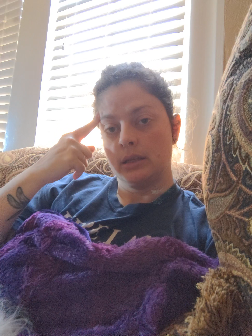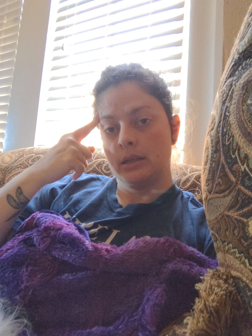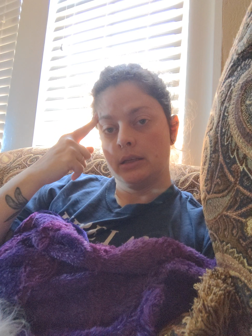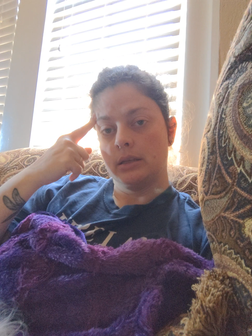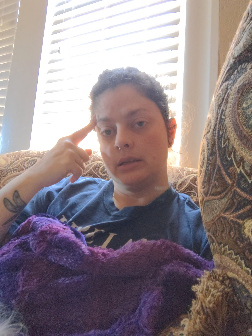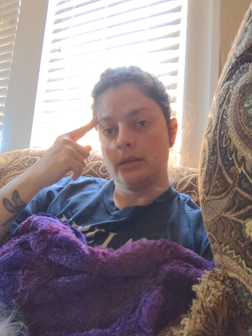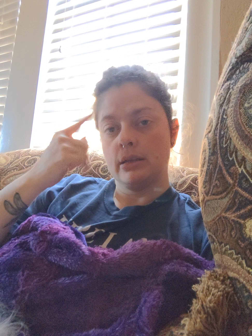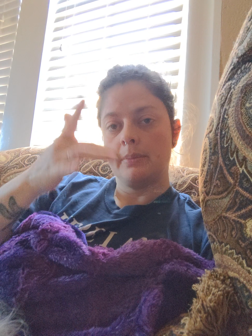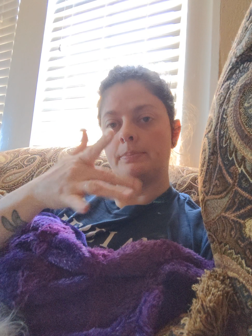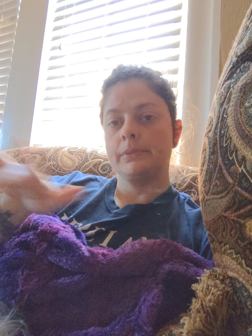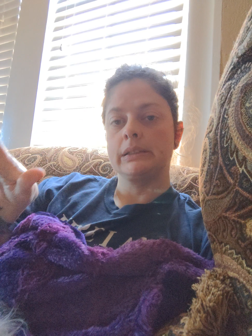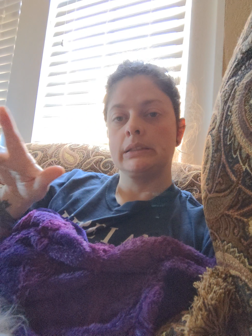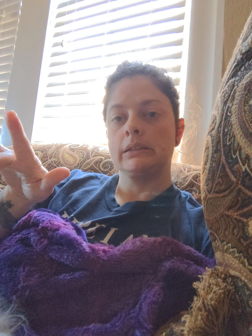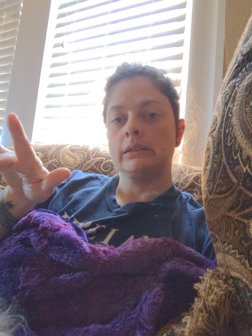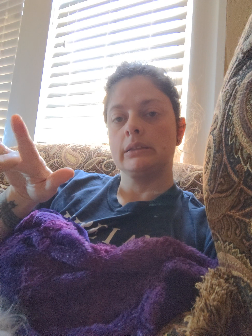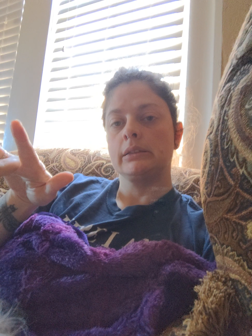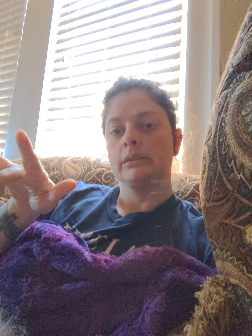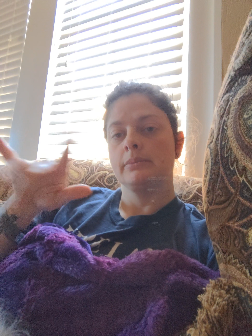empty